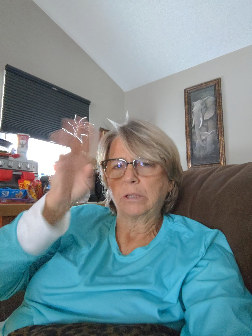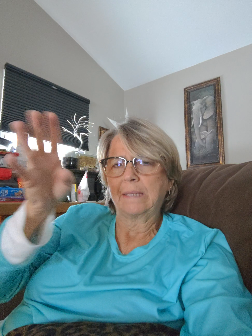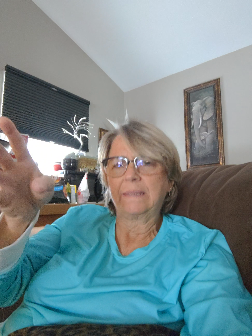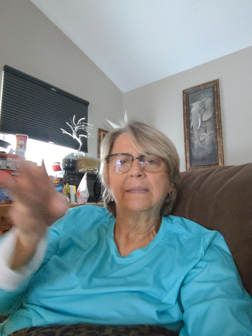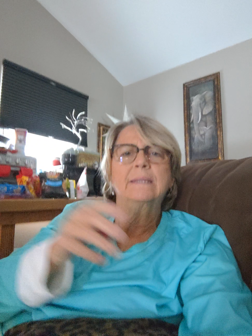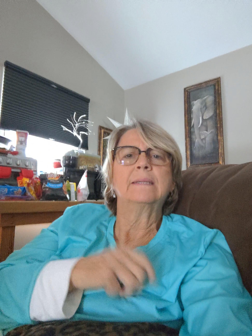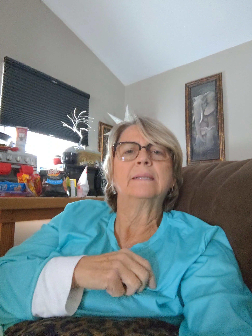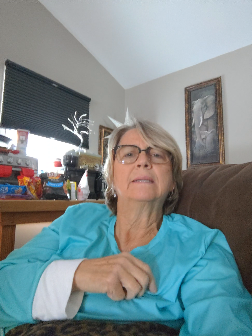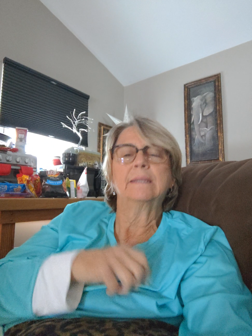pretend